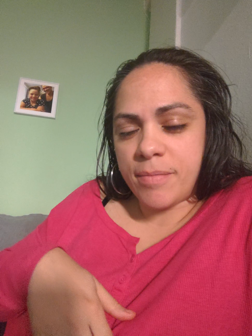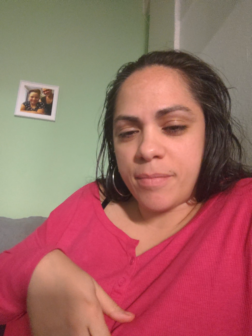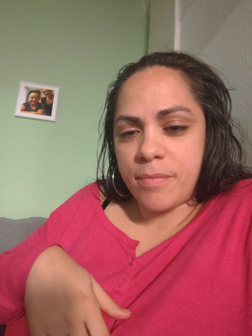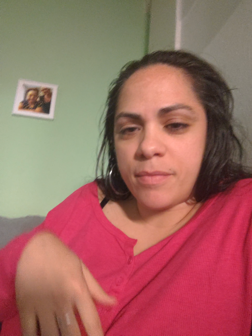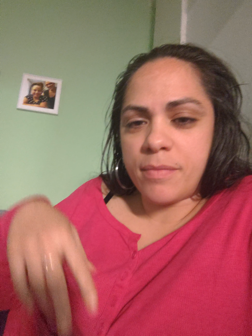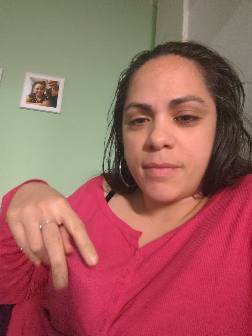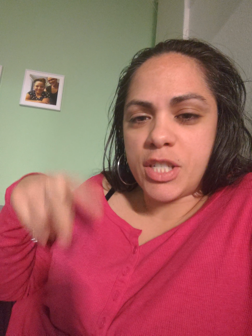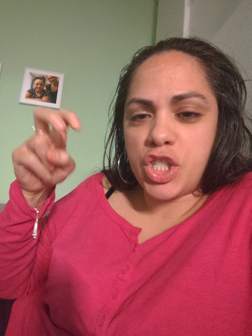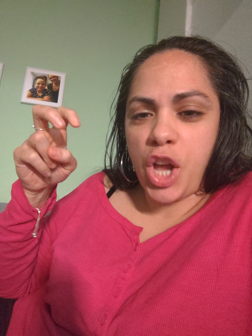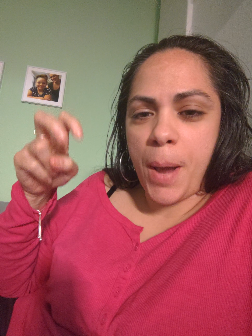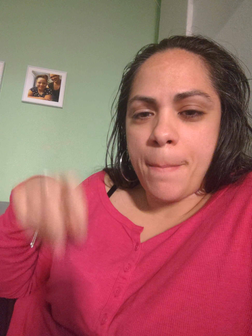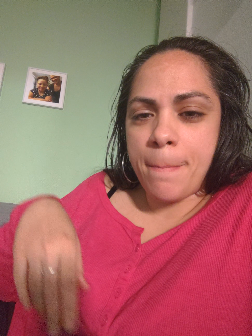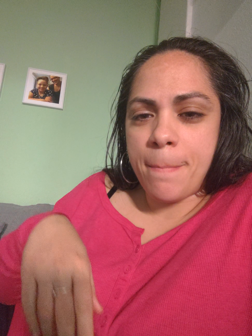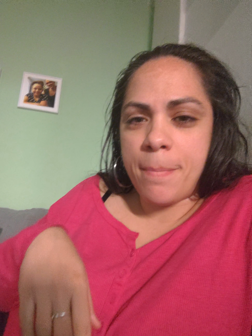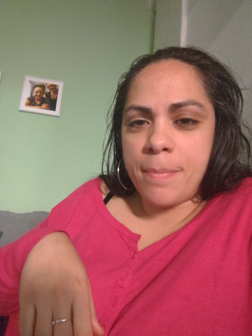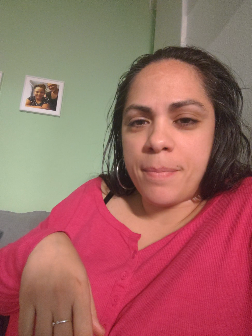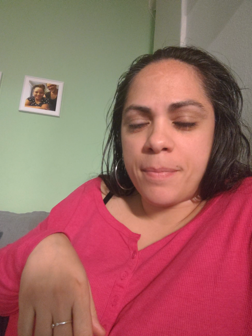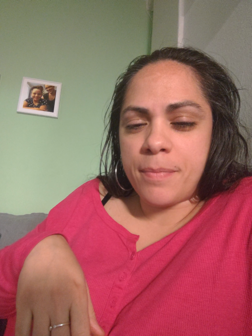jump